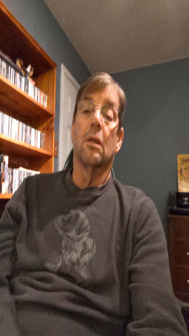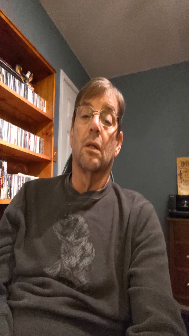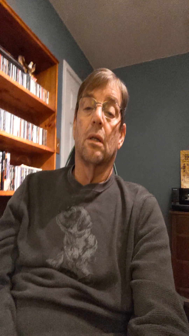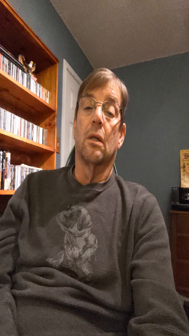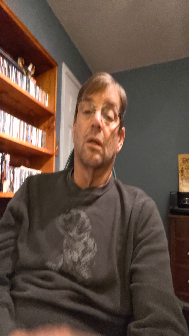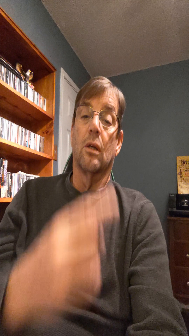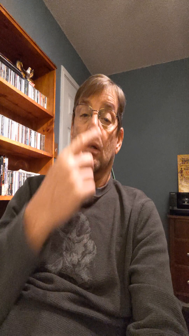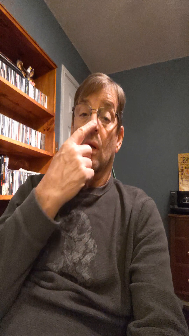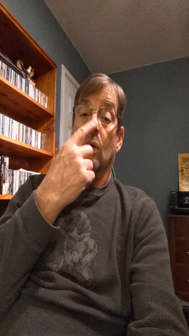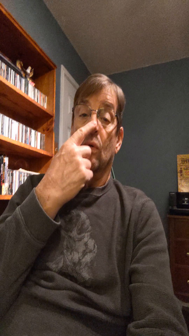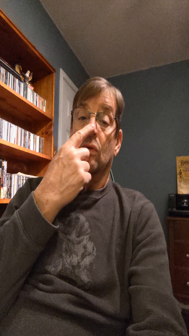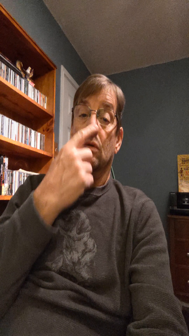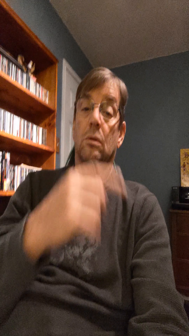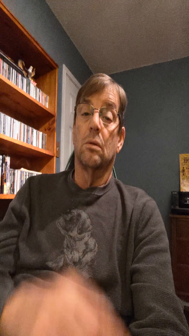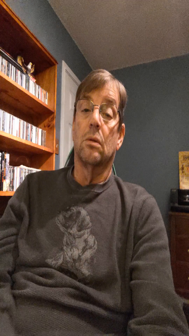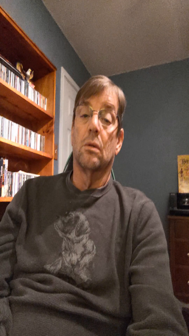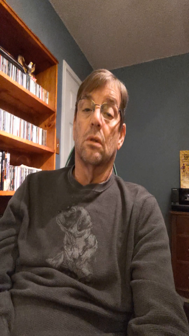nose